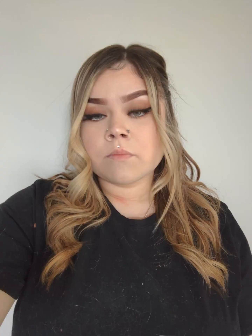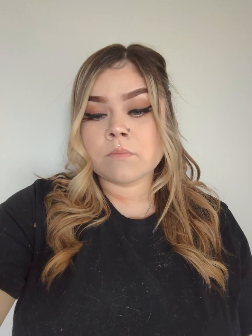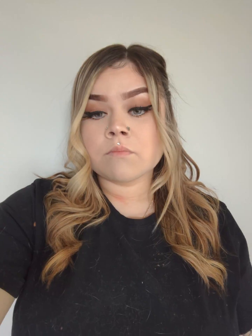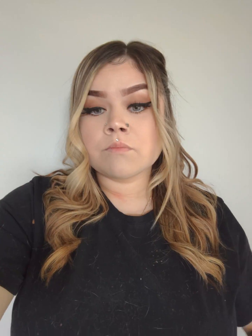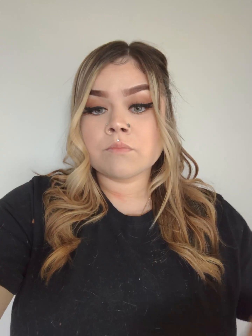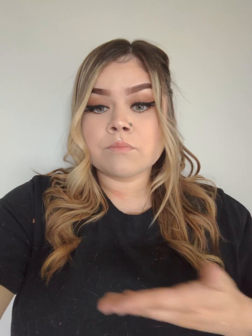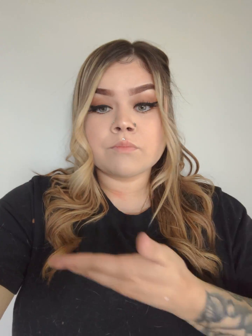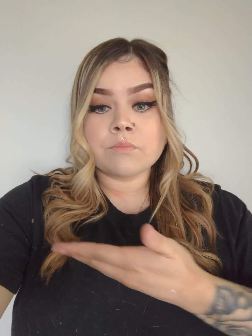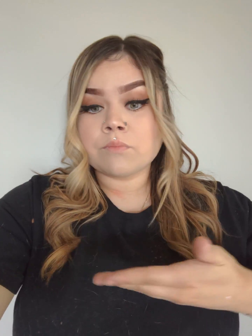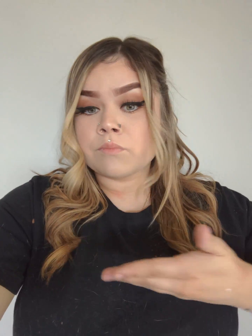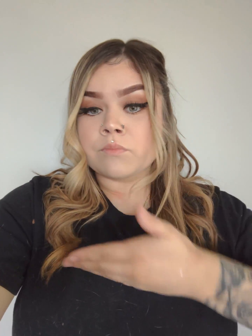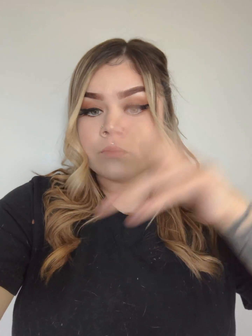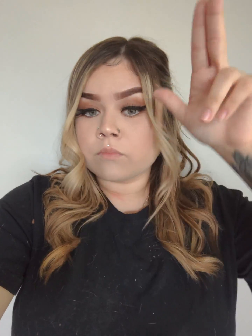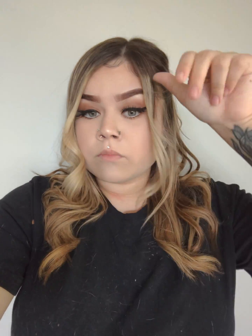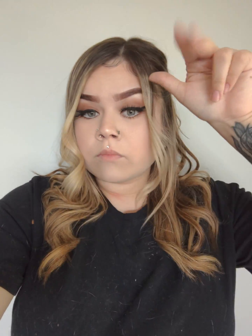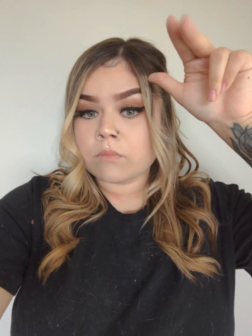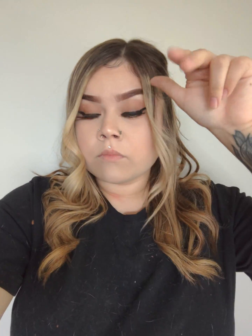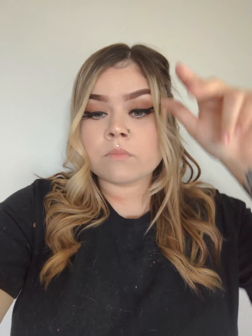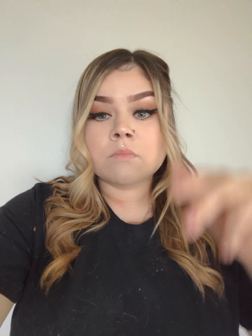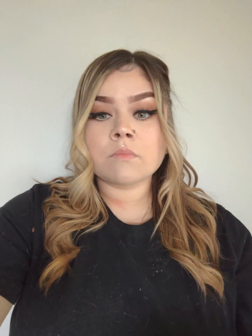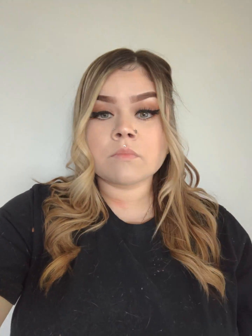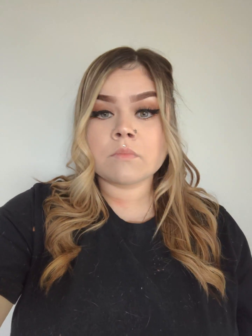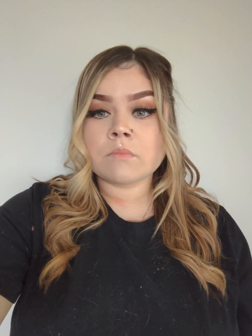pony